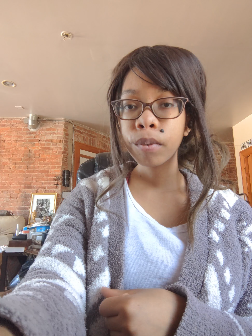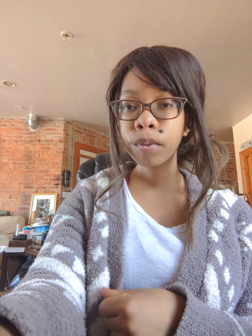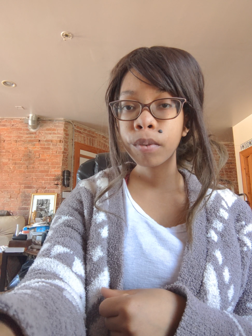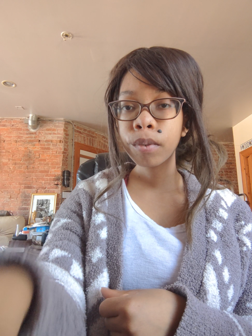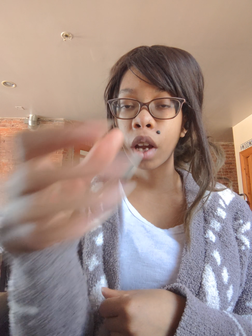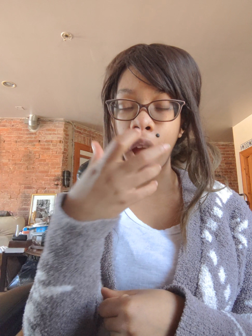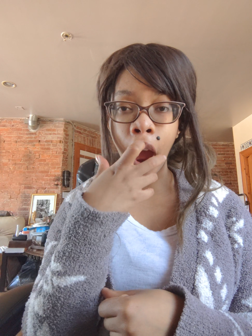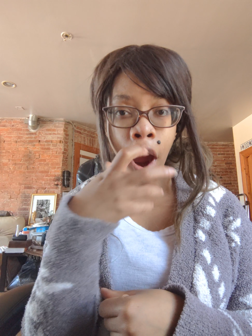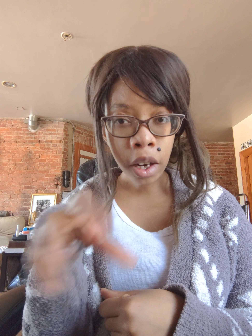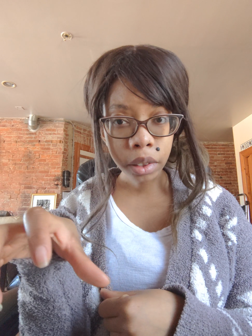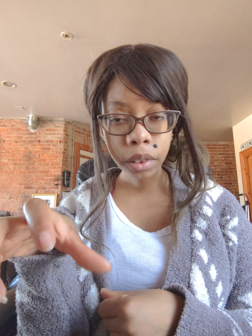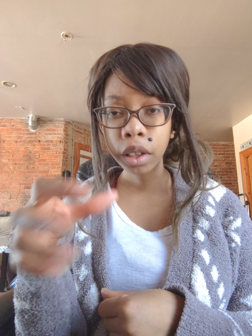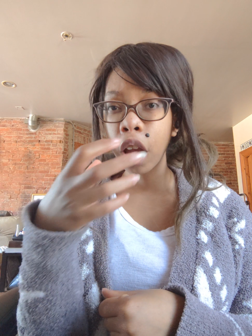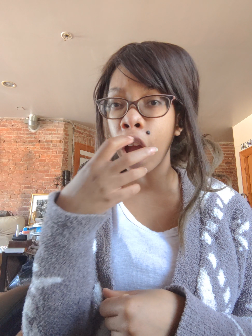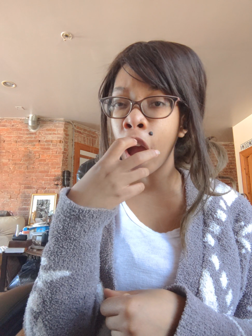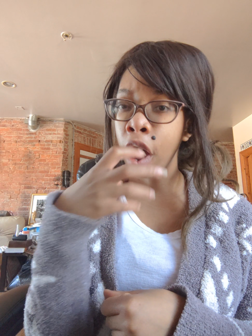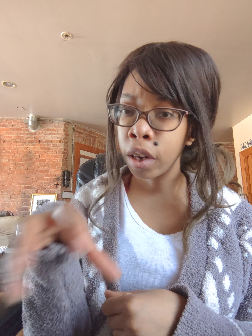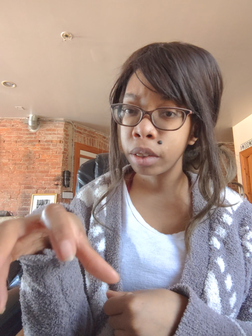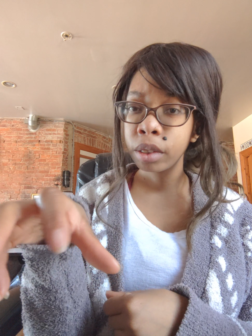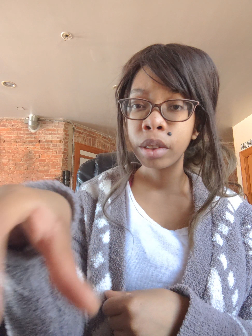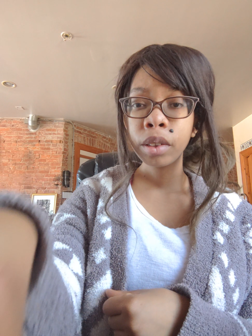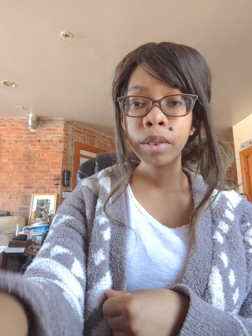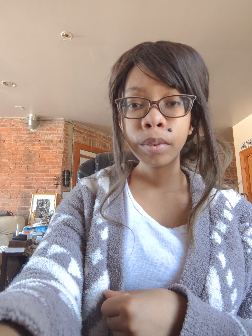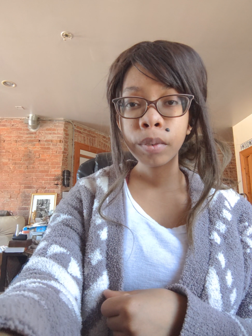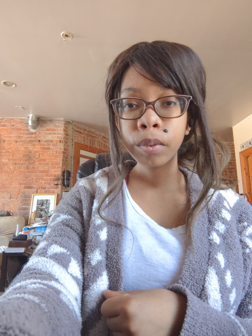hot